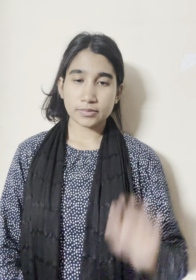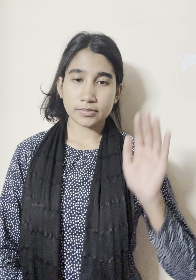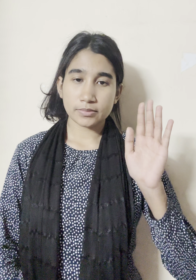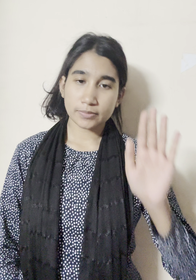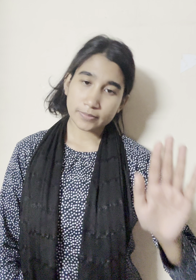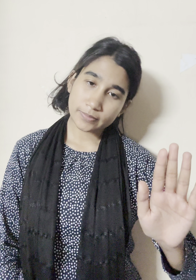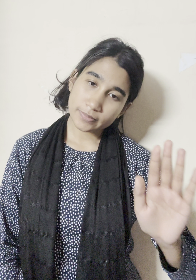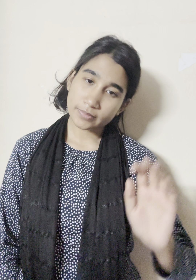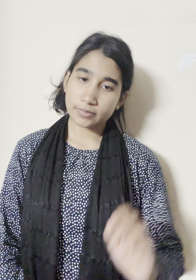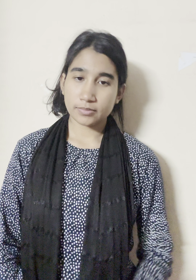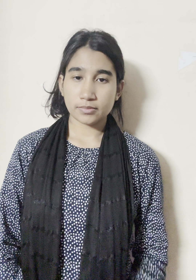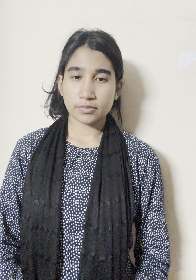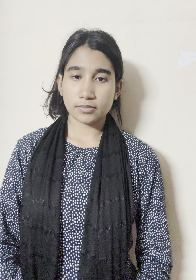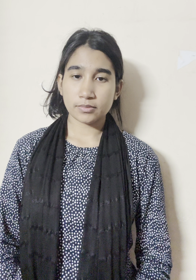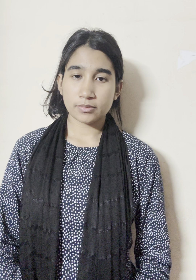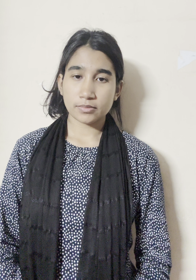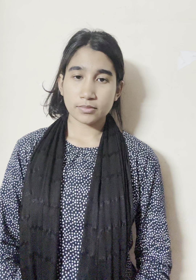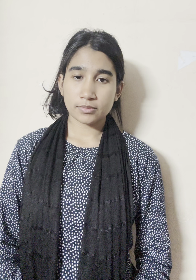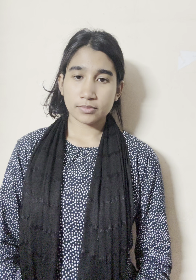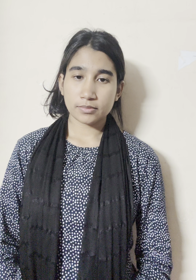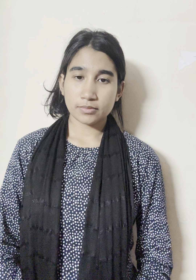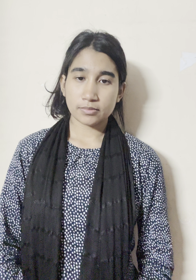আচ্ছা